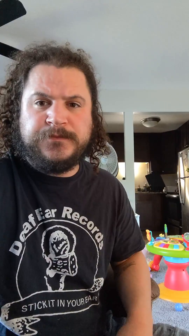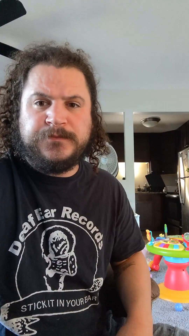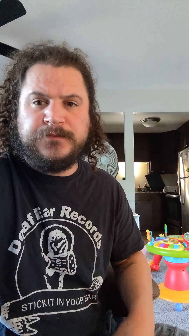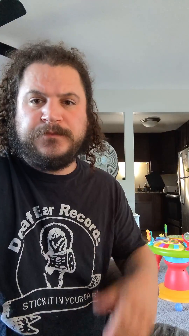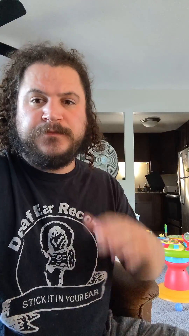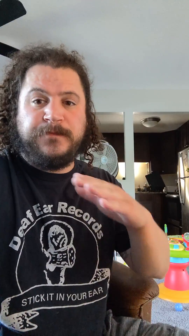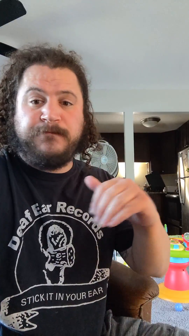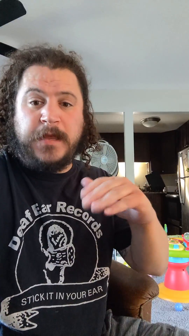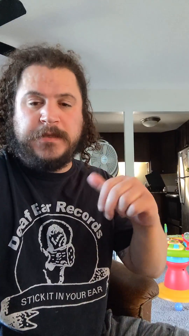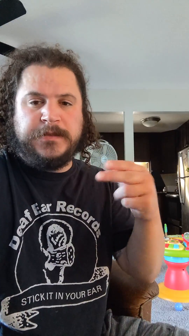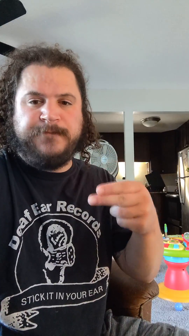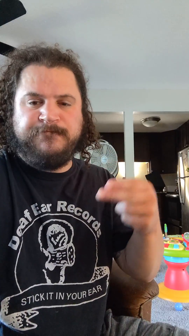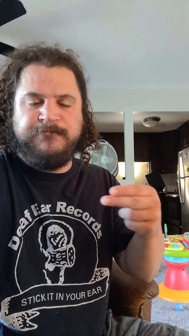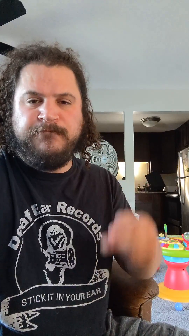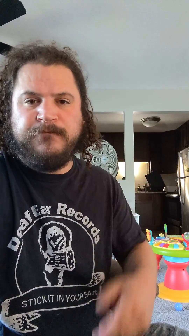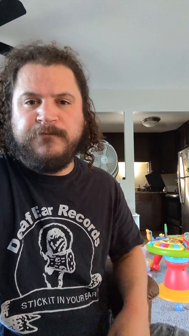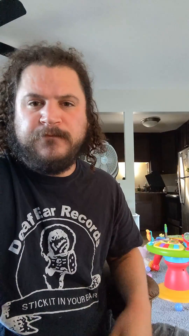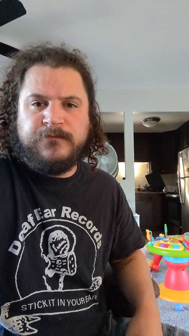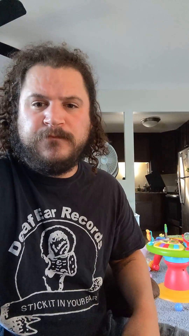pet's name